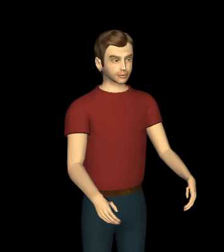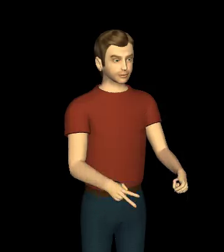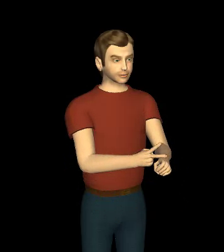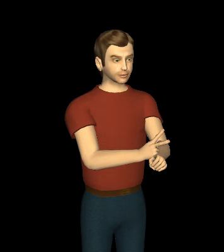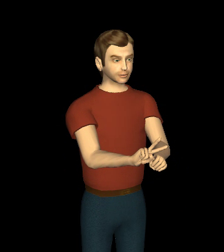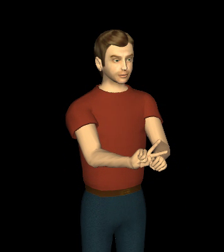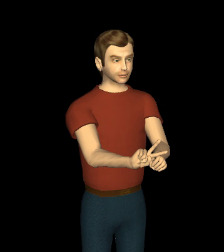خطر